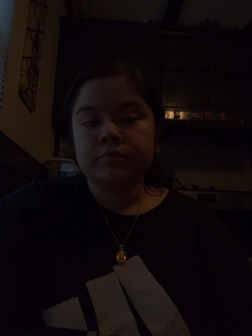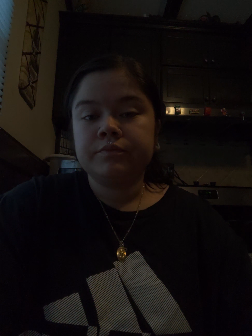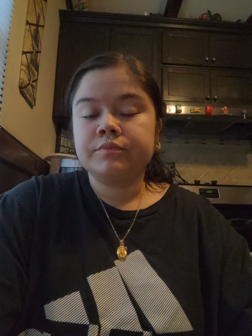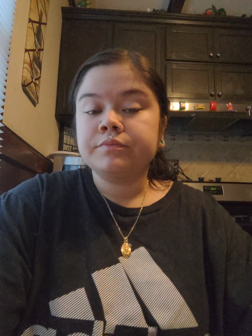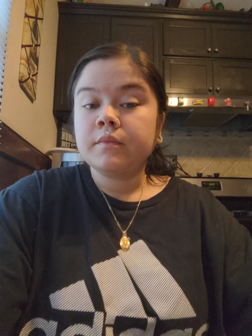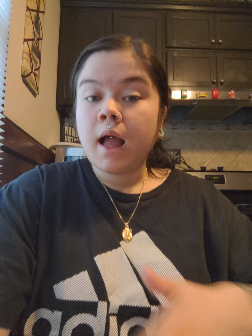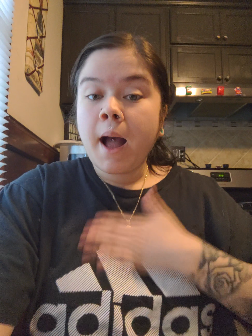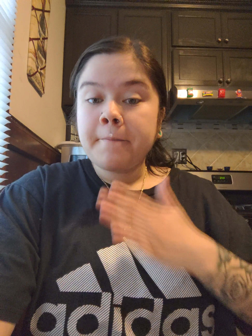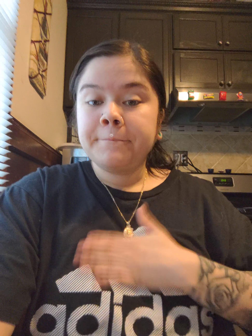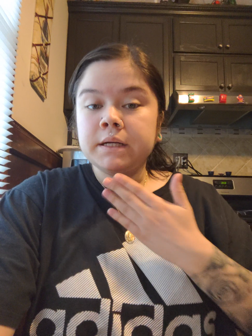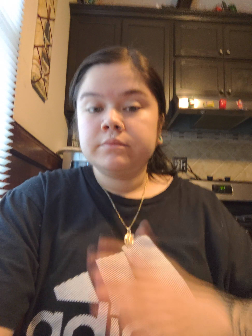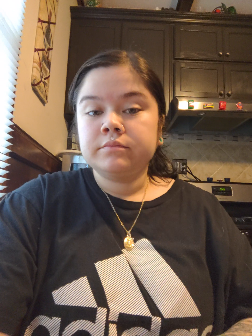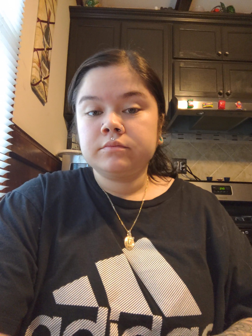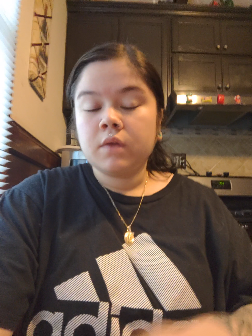happy